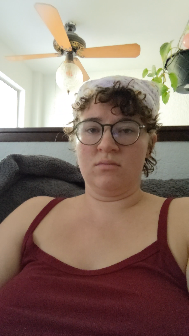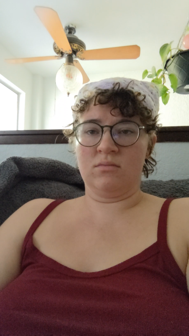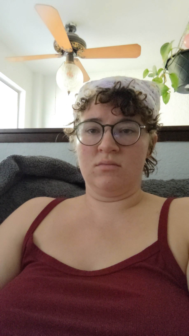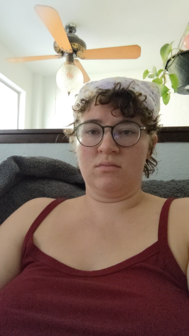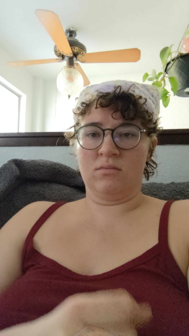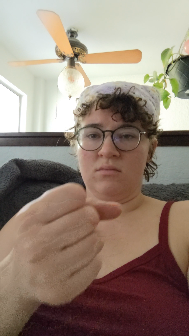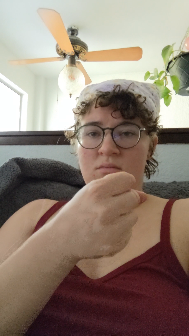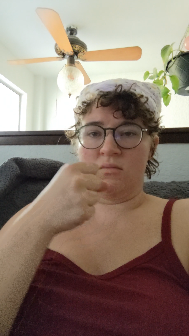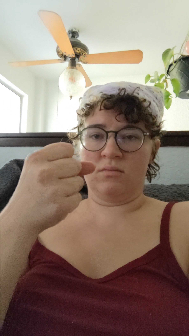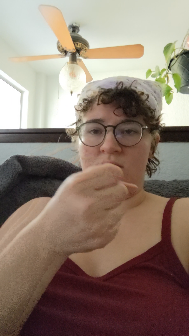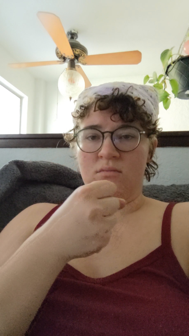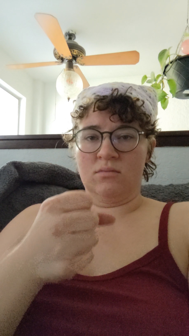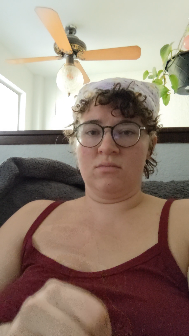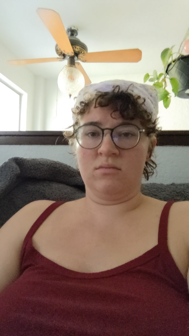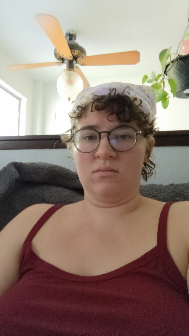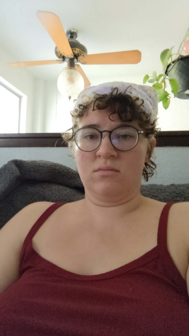coffee